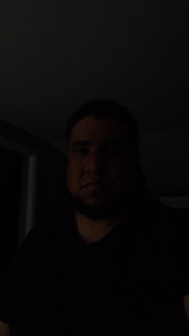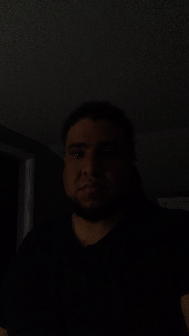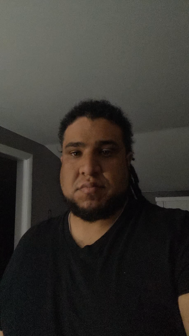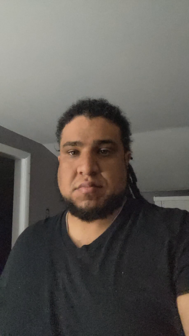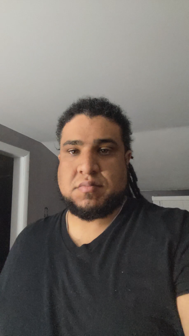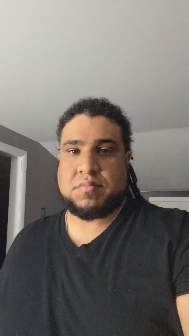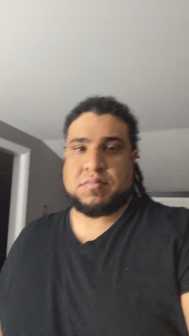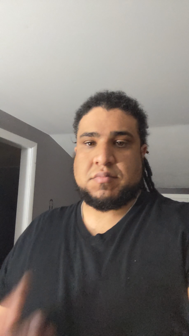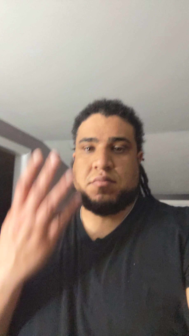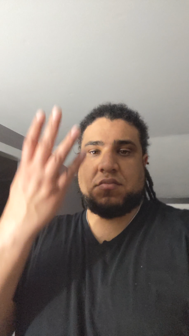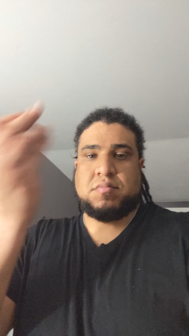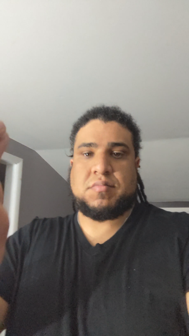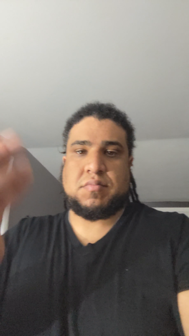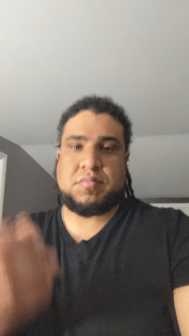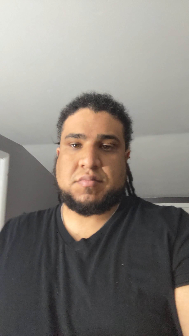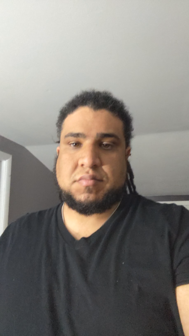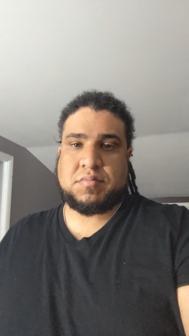got to